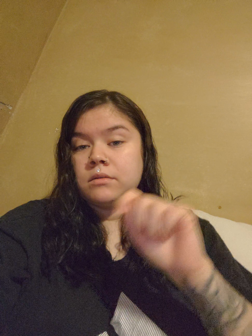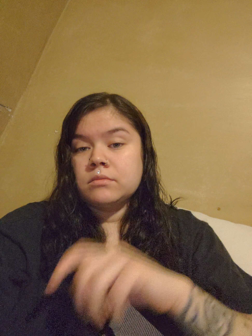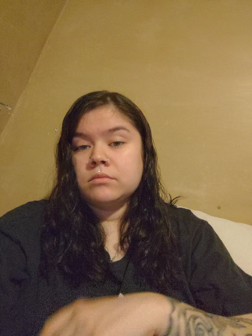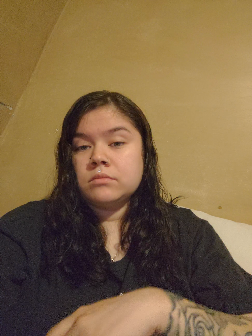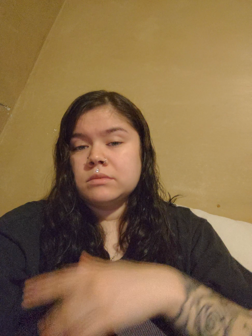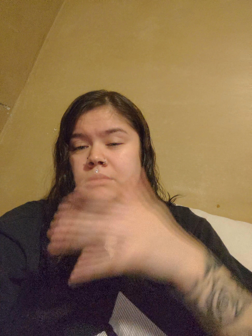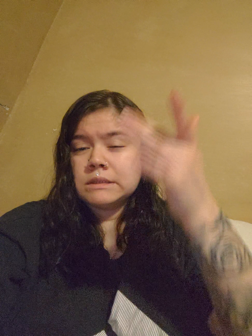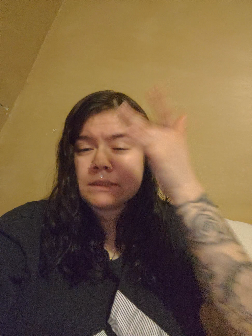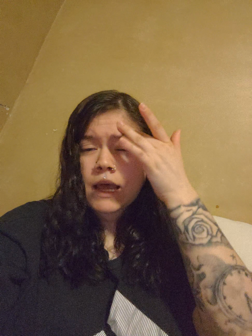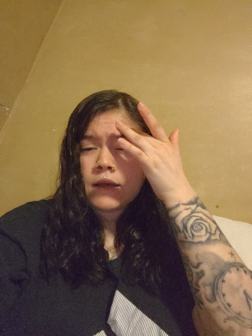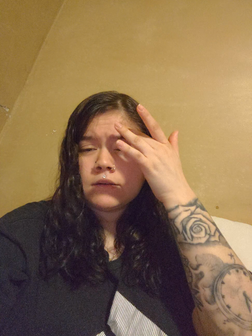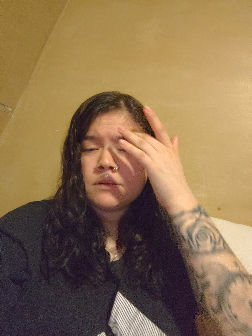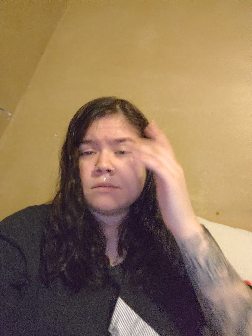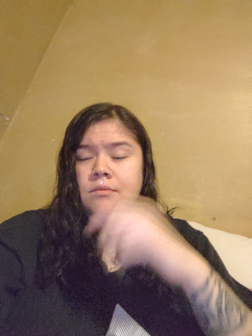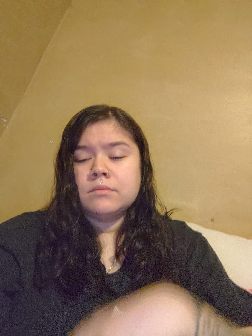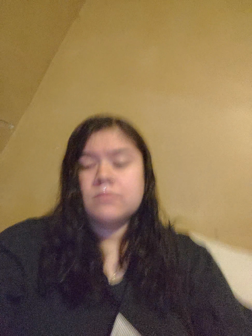sick